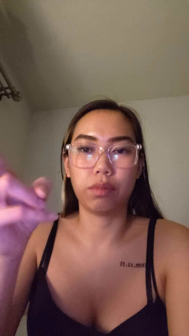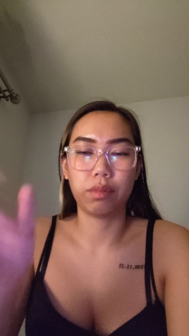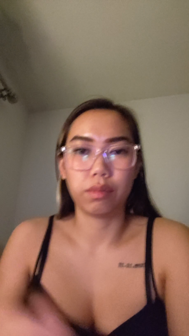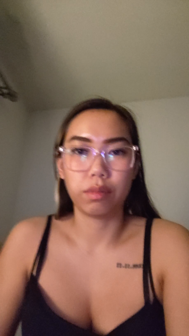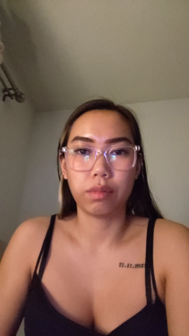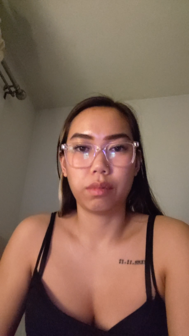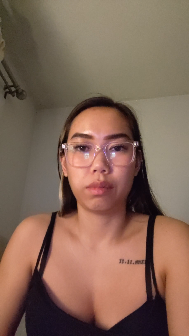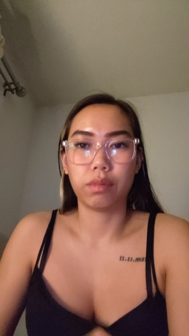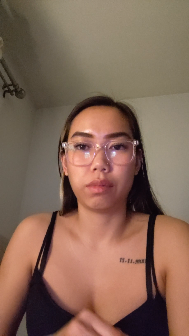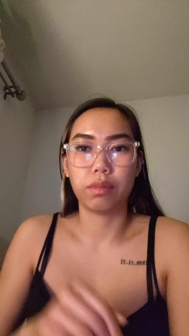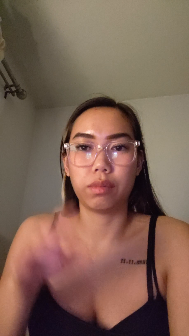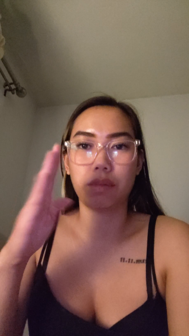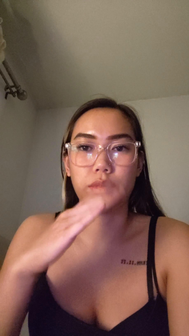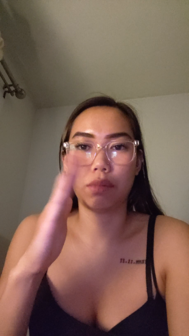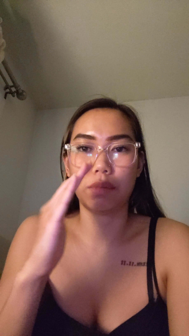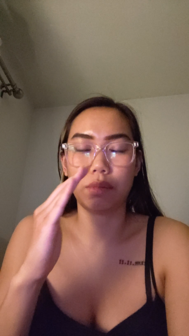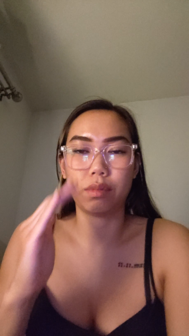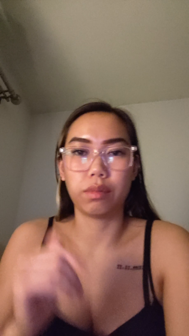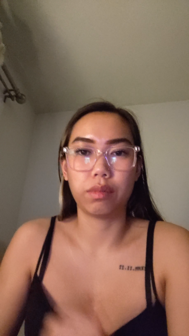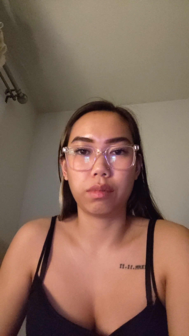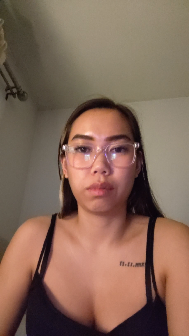downtown